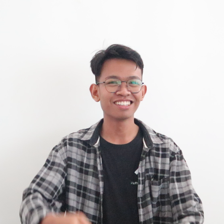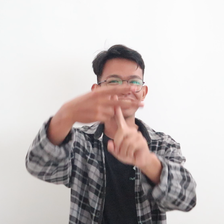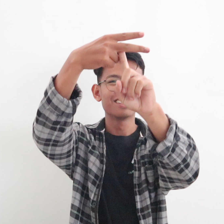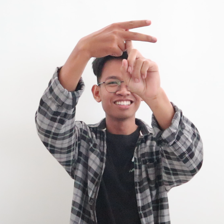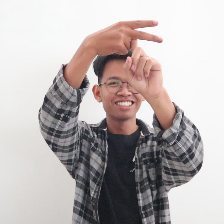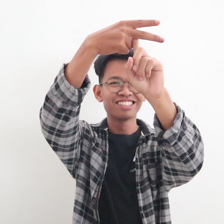F